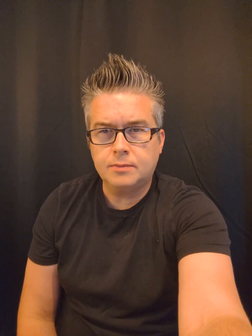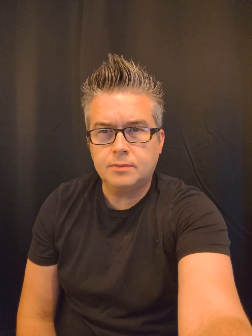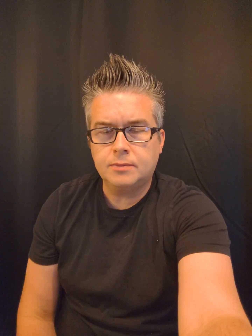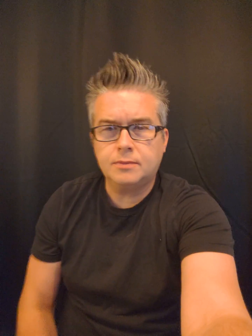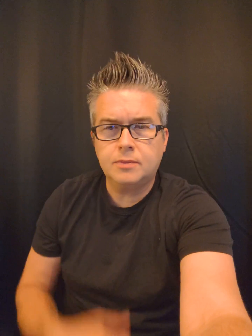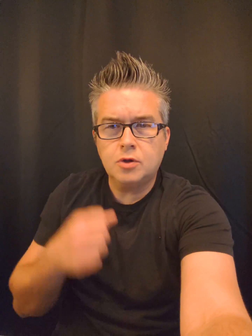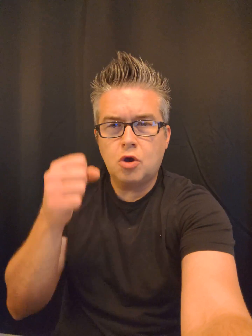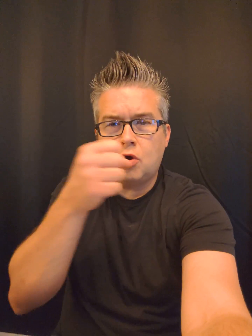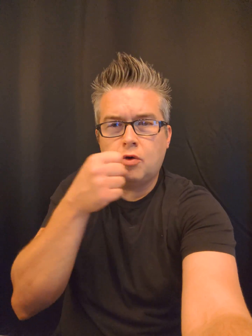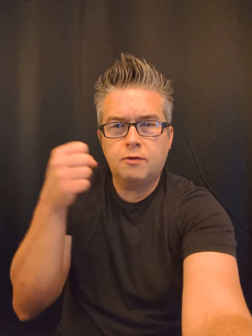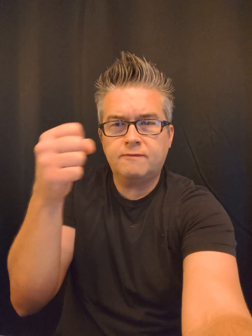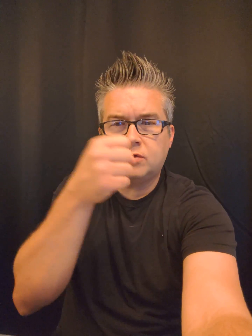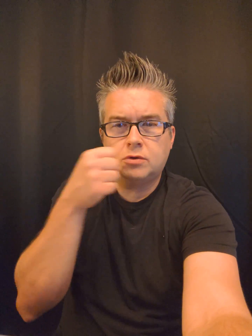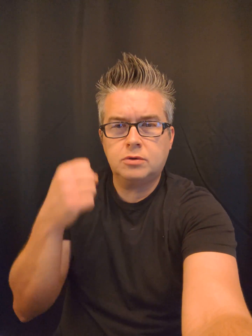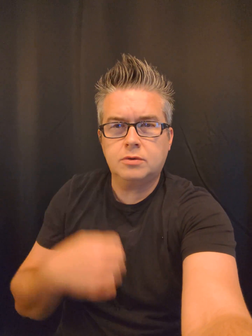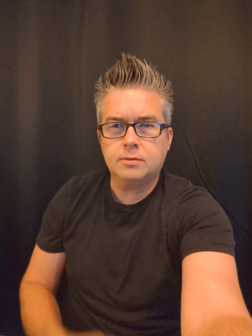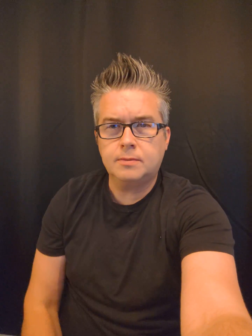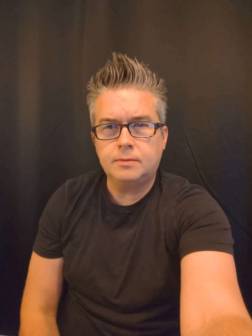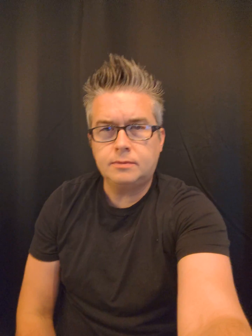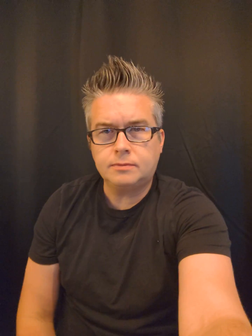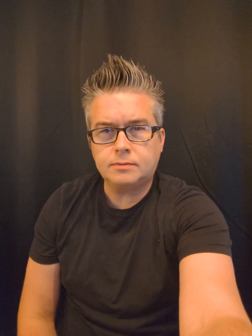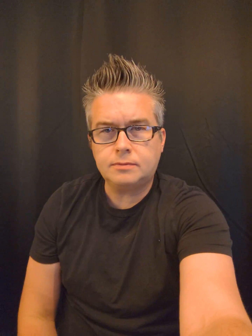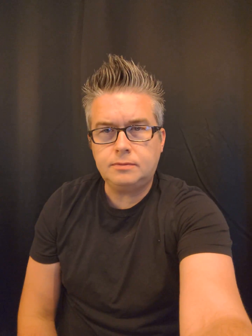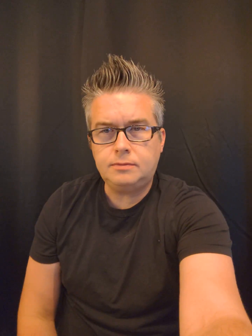coffee